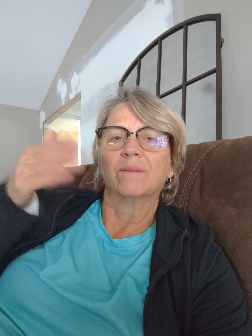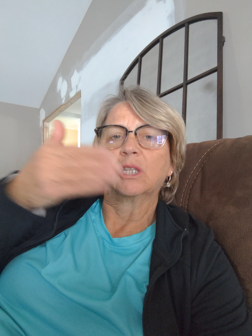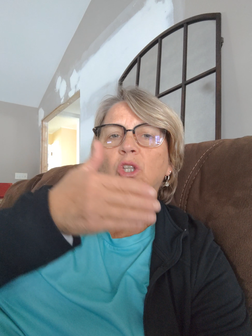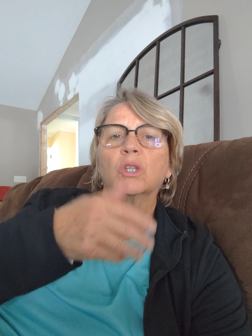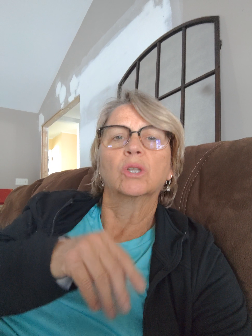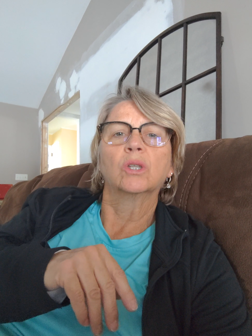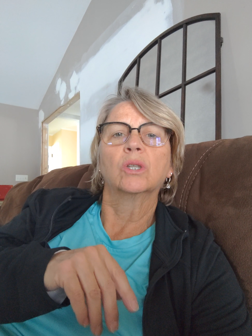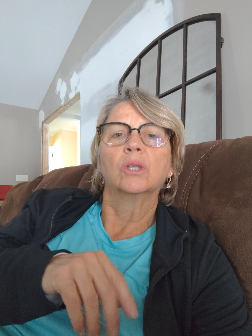fish